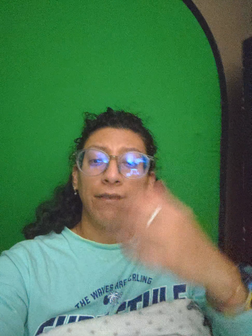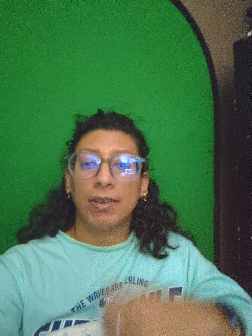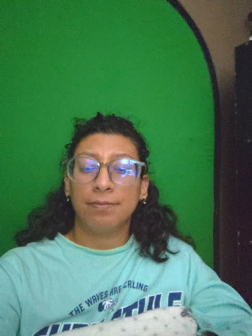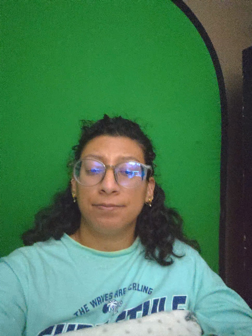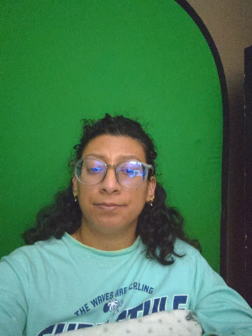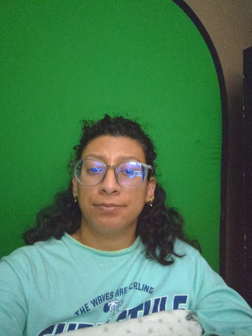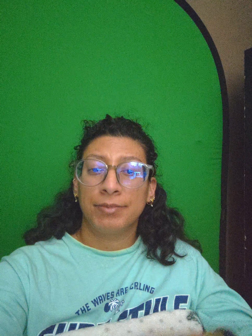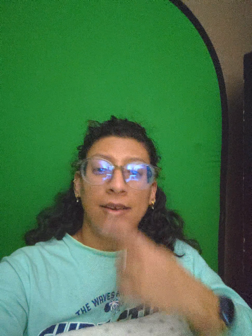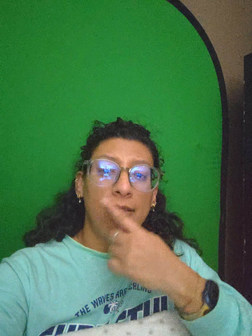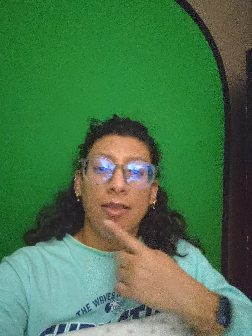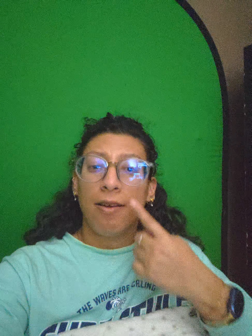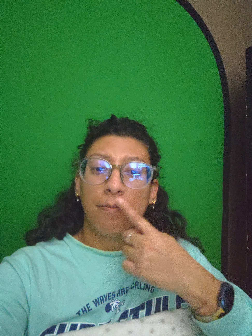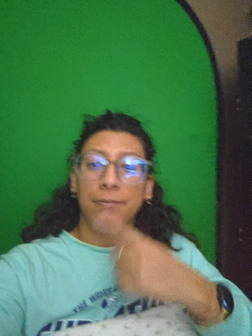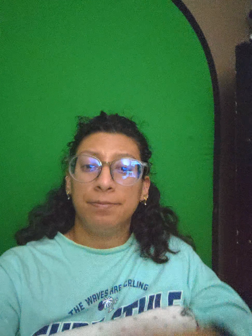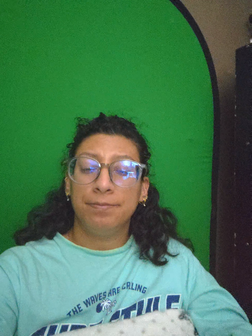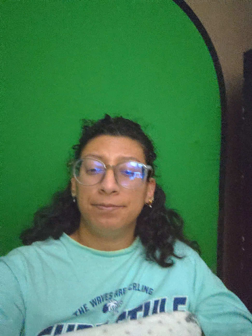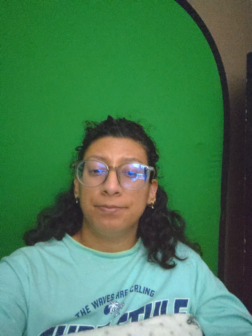lips